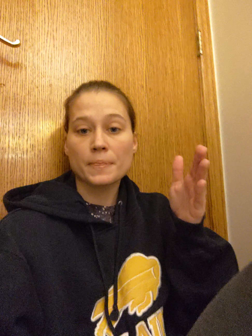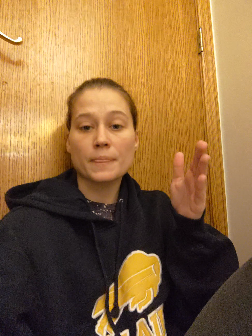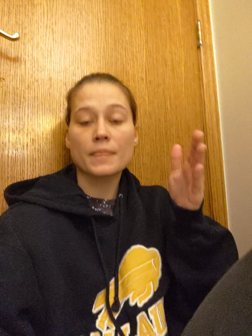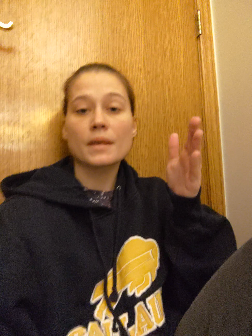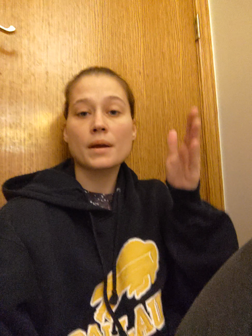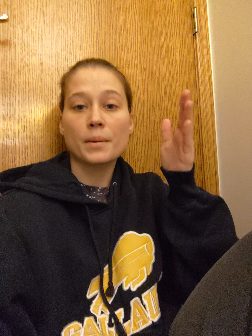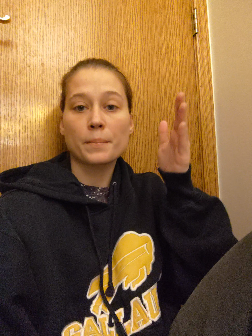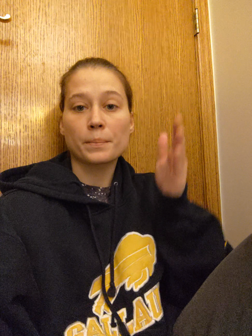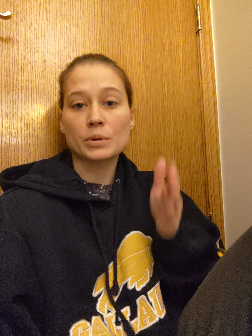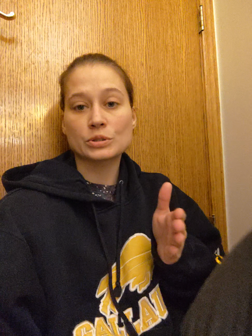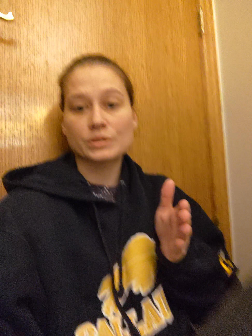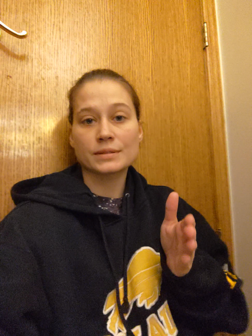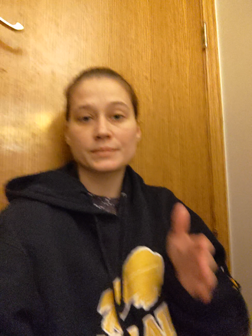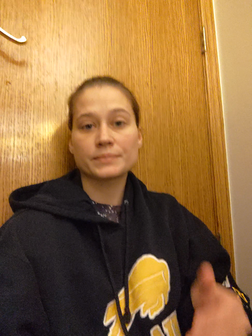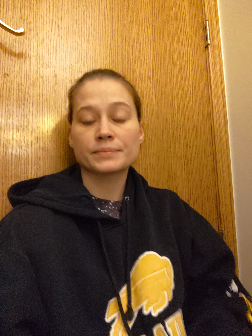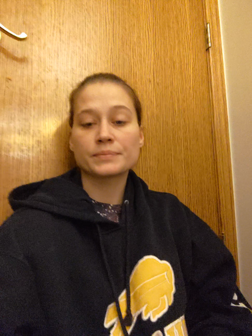person